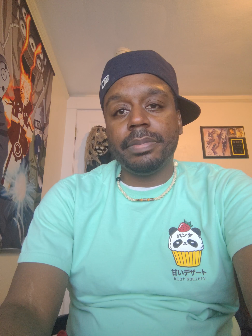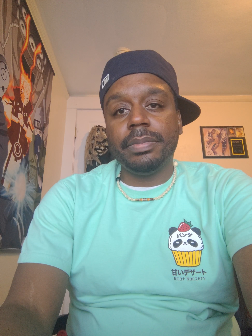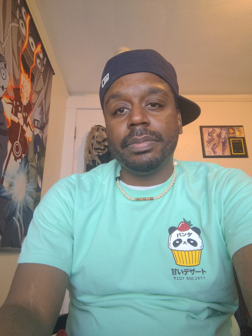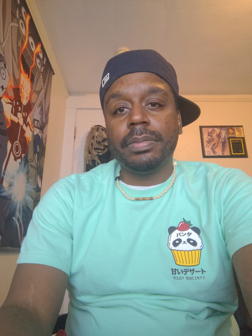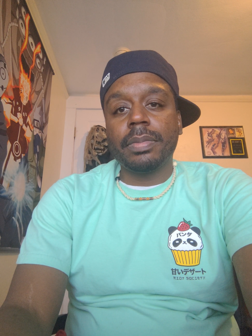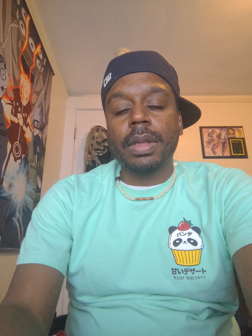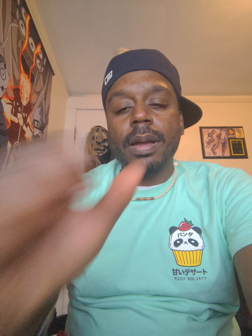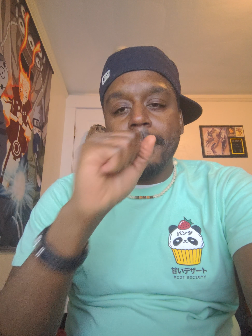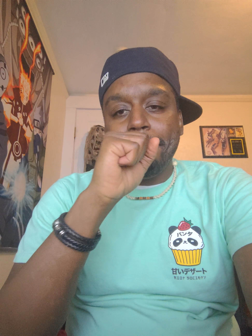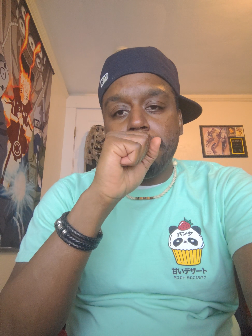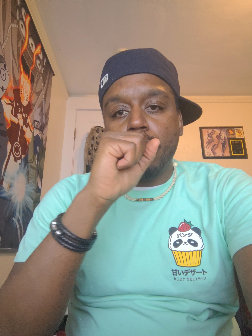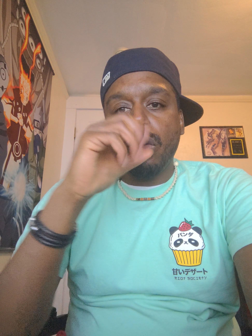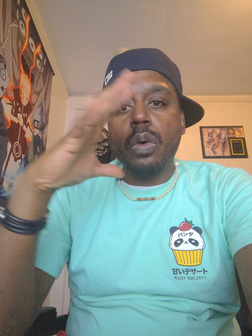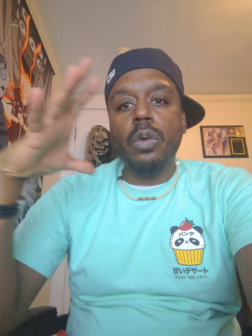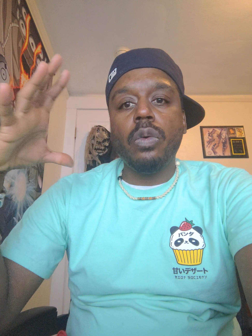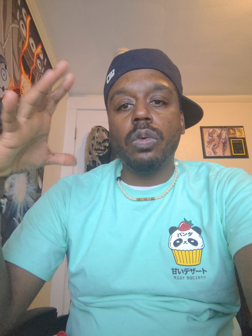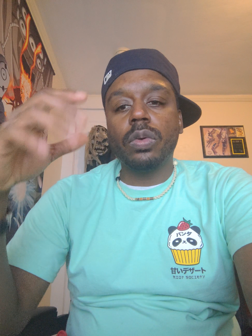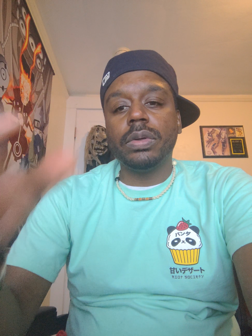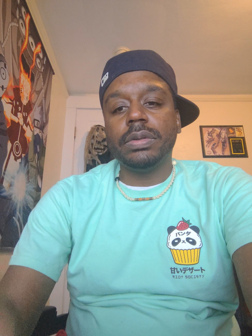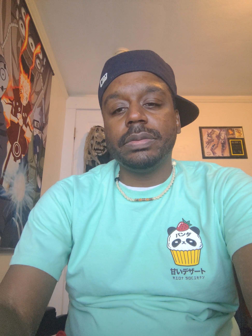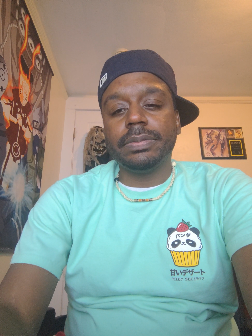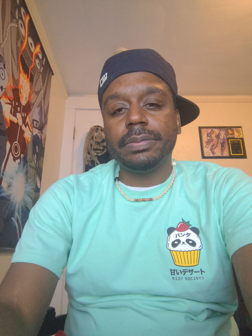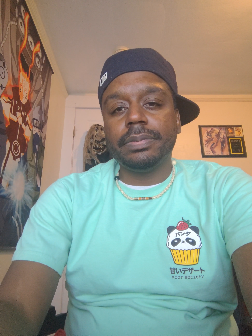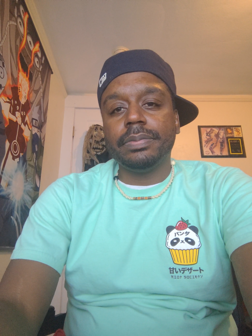balloon